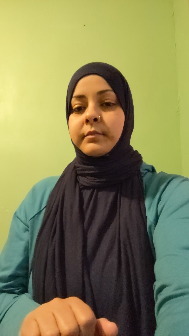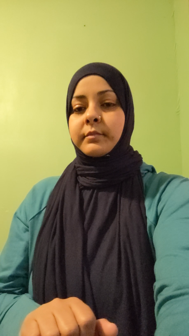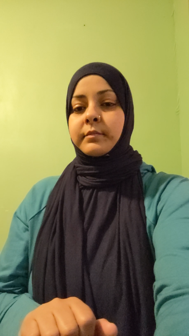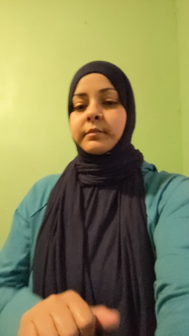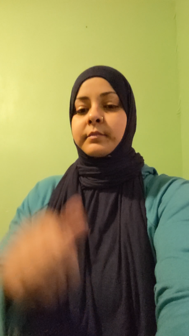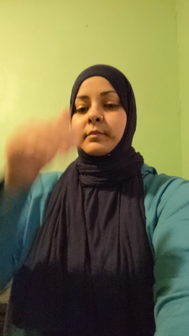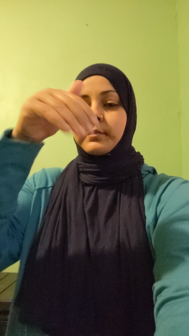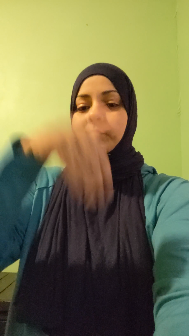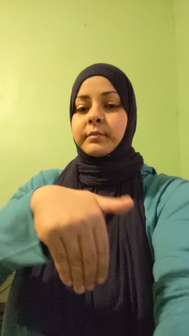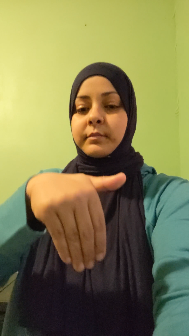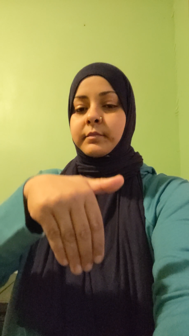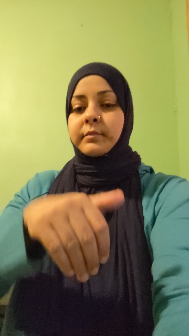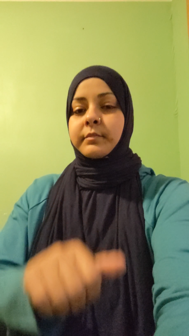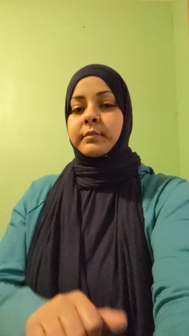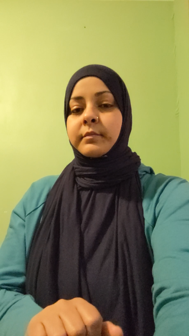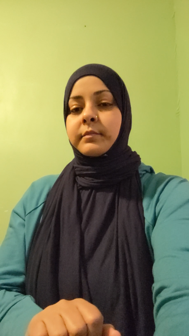night night